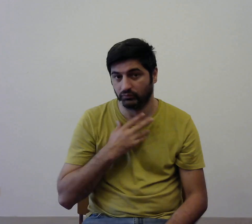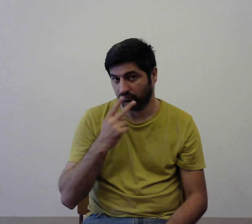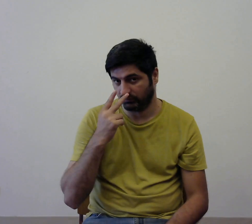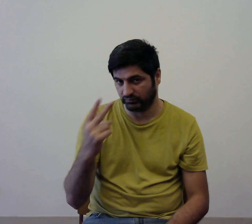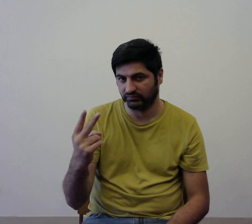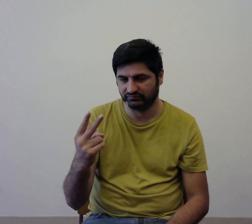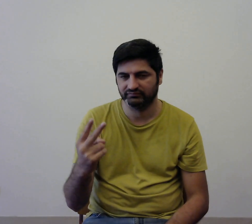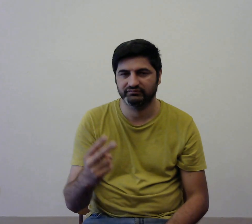görmək